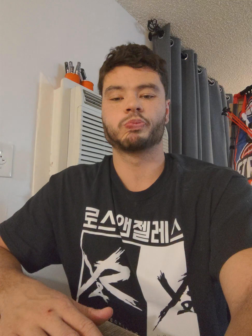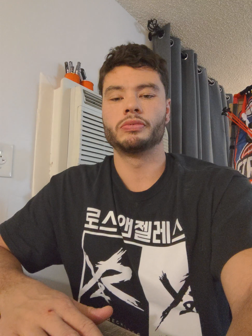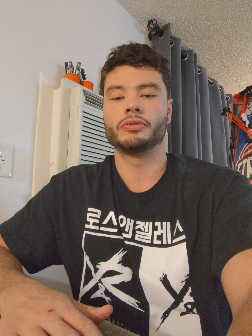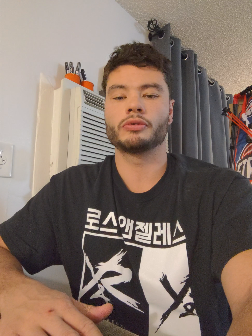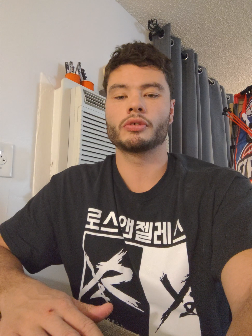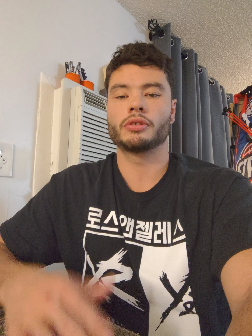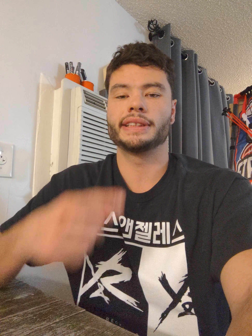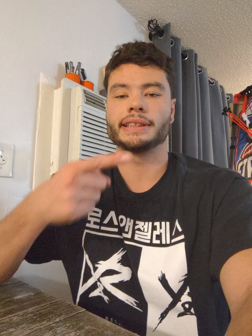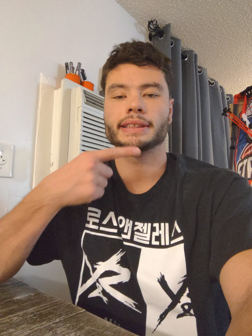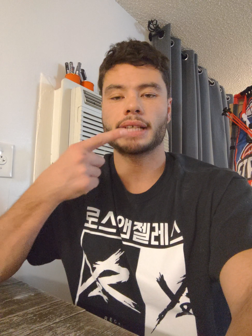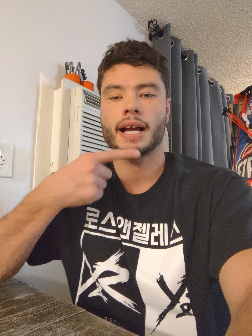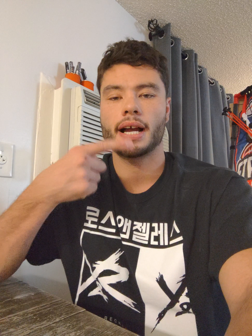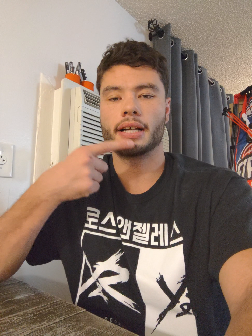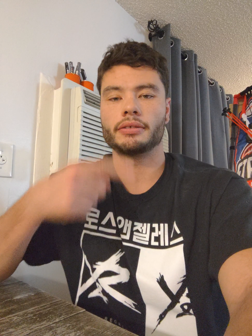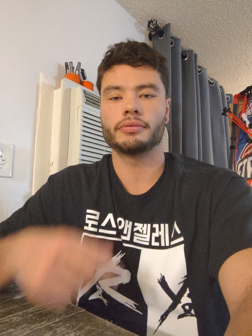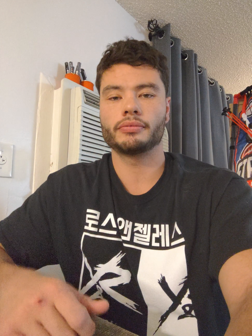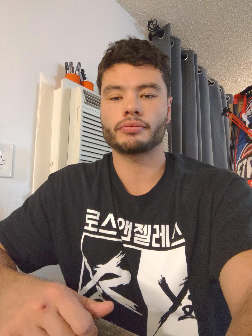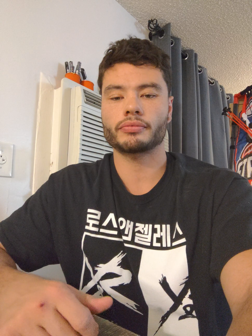say